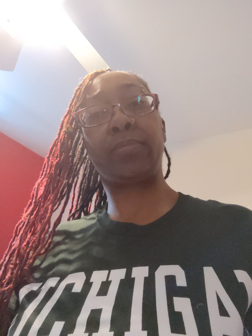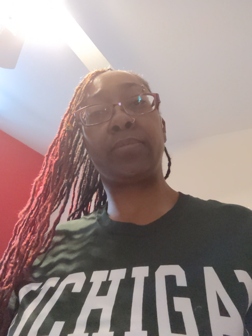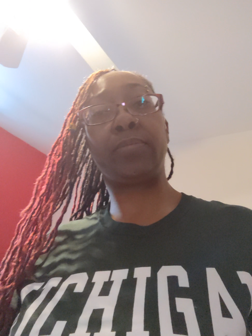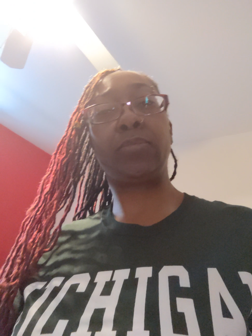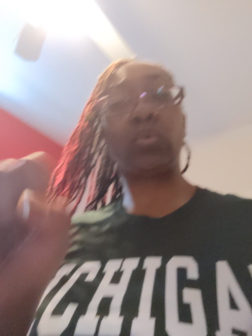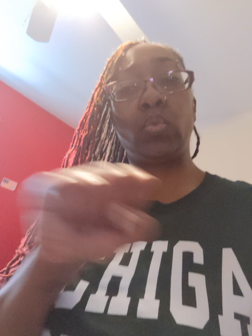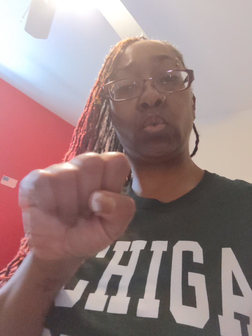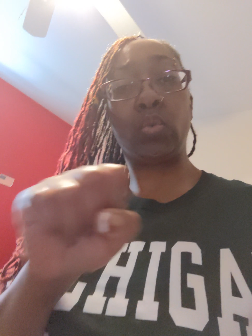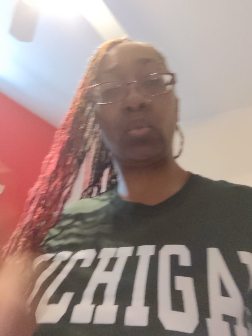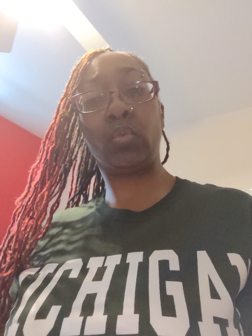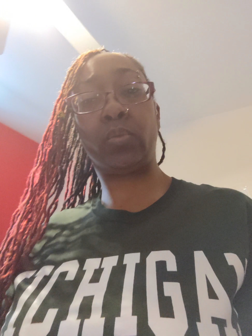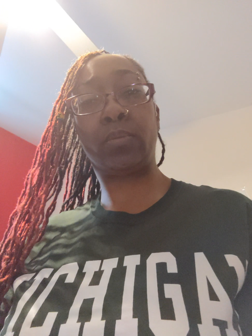shoe